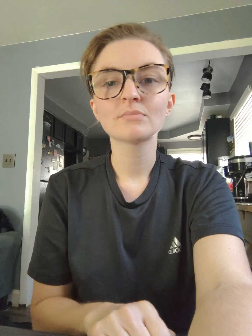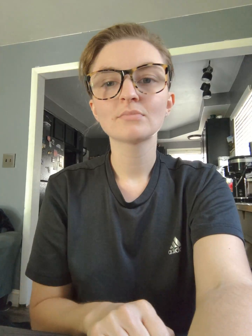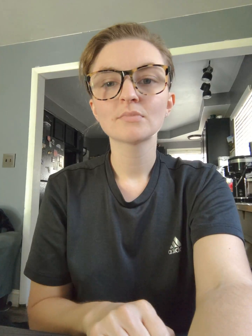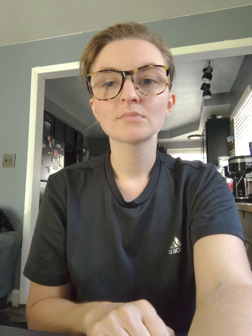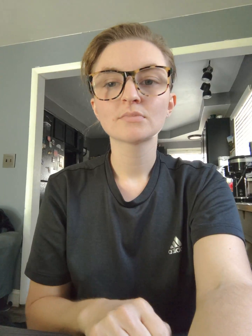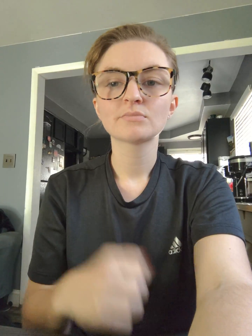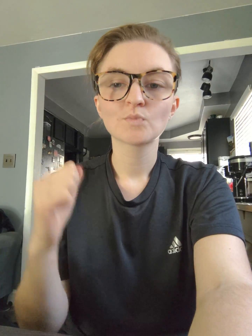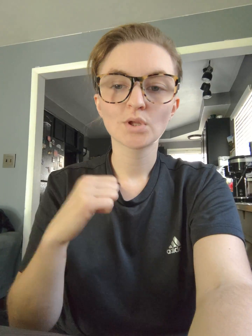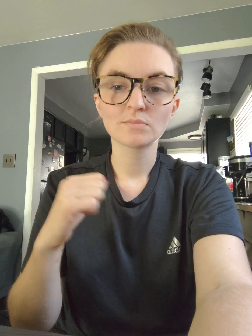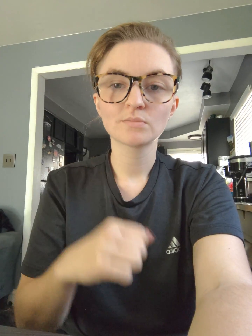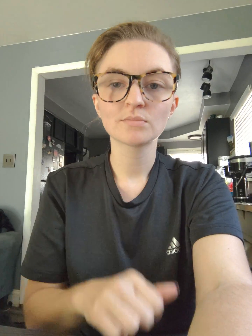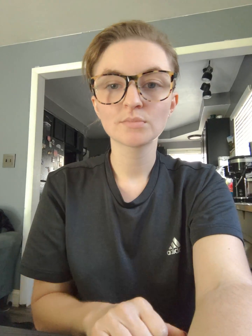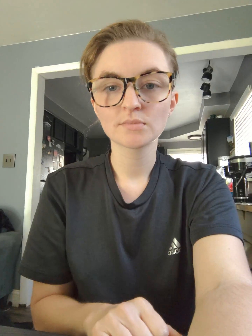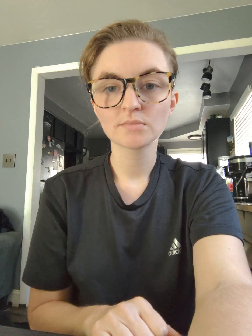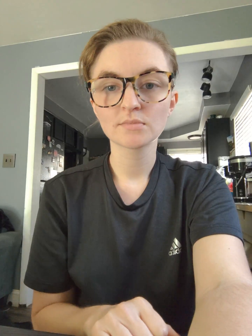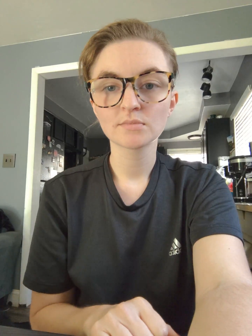rock